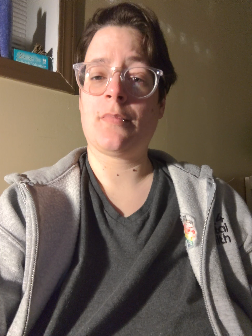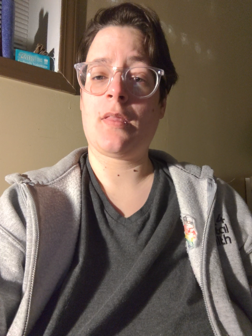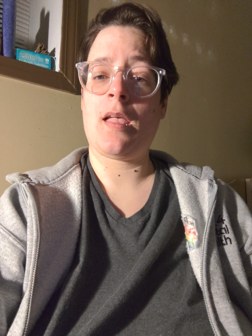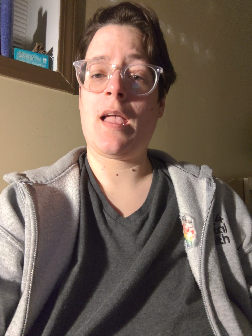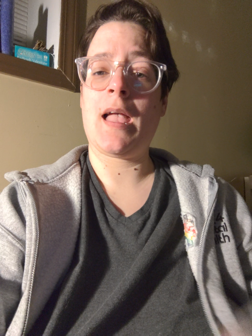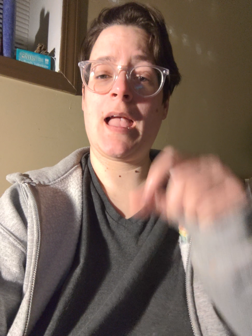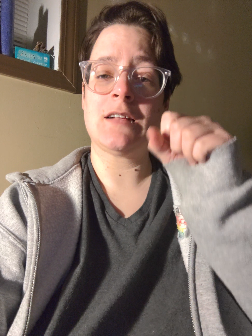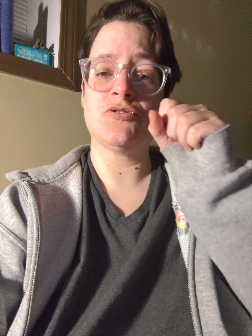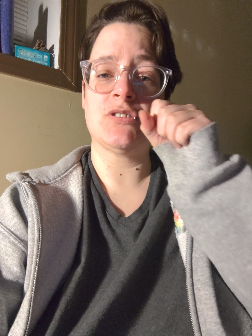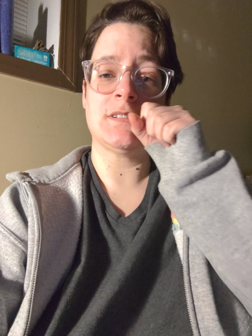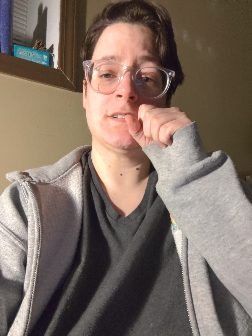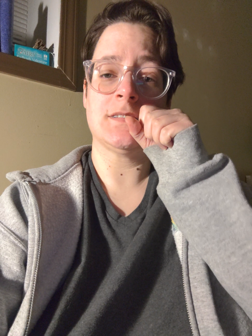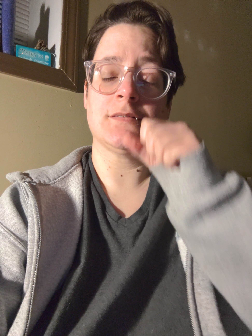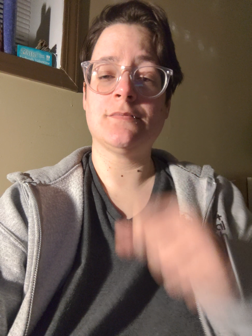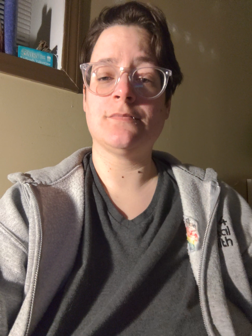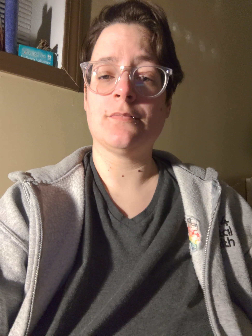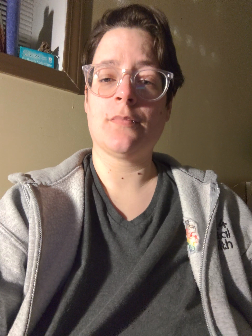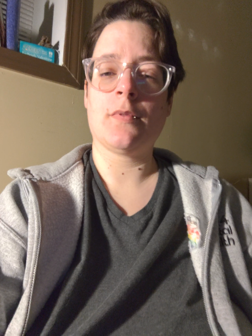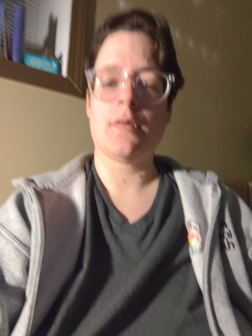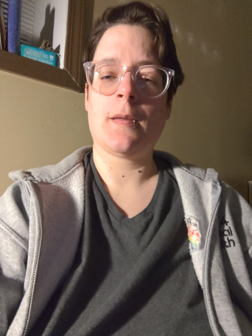carrot